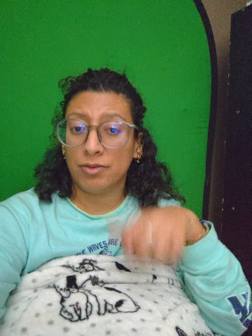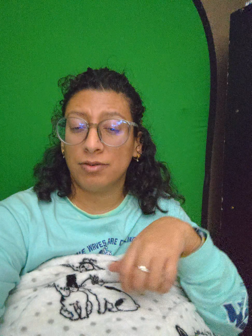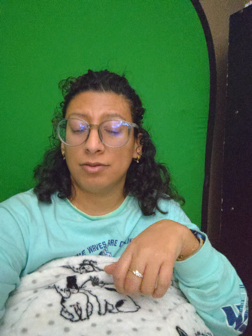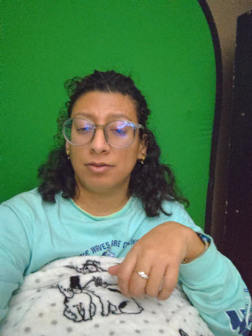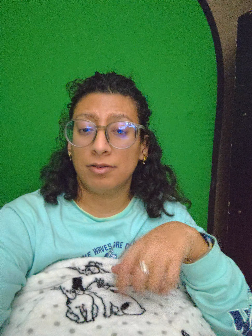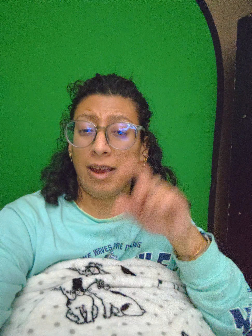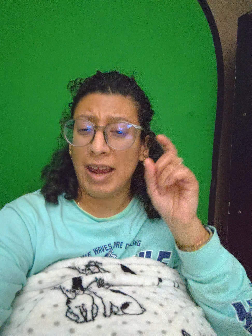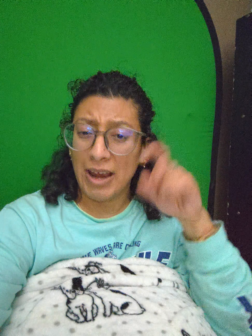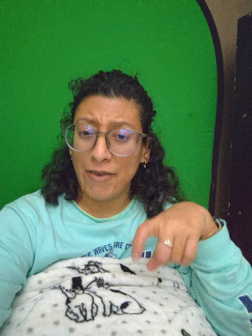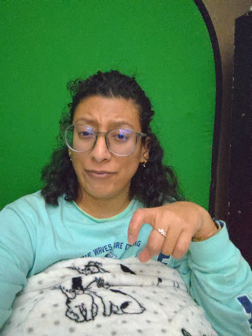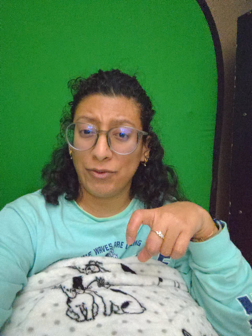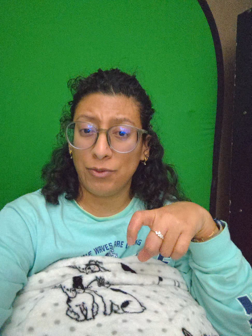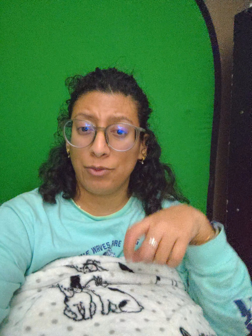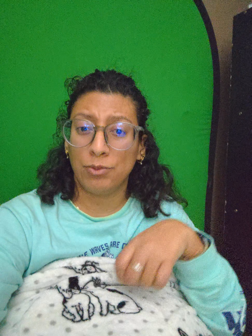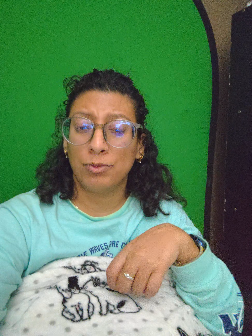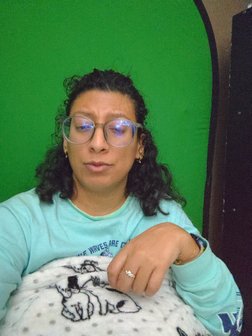have to